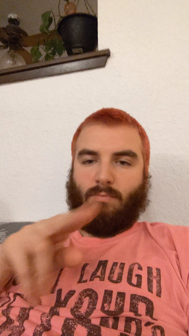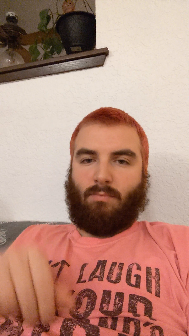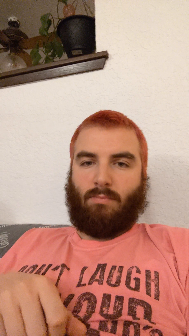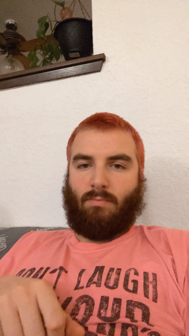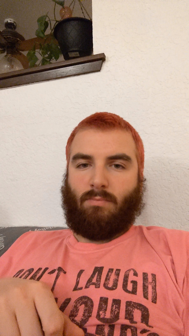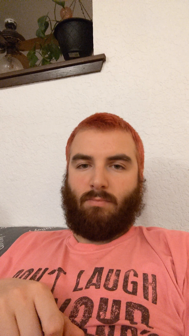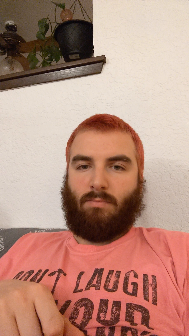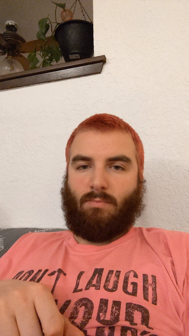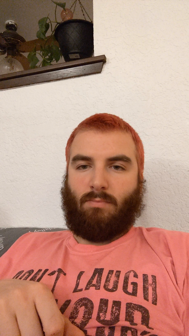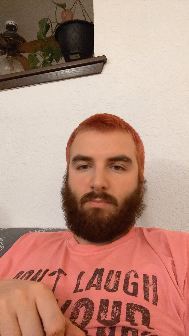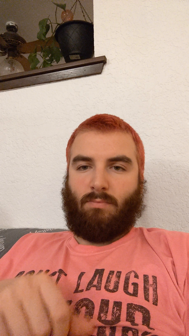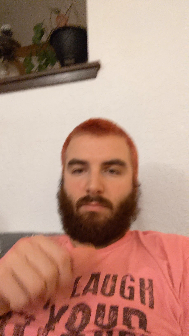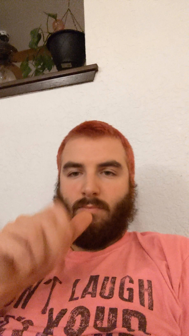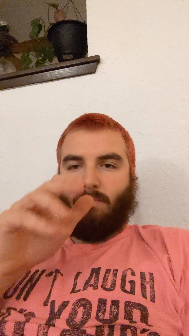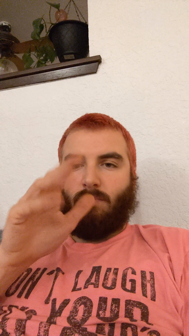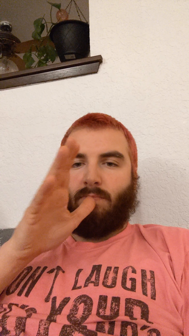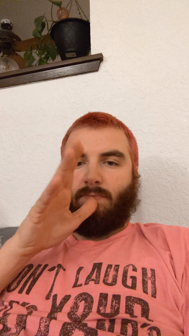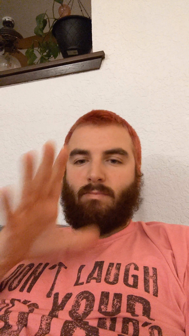lady